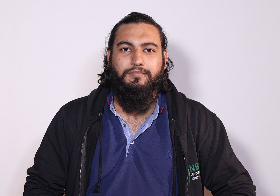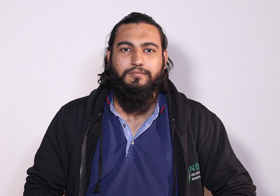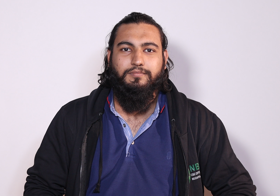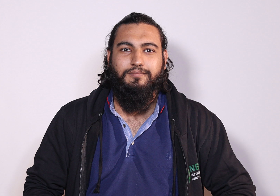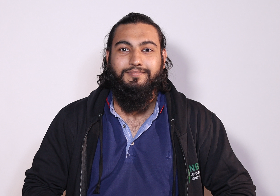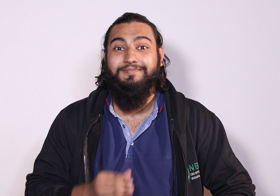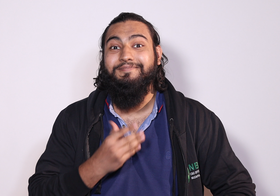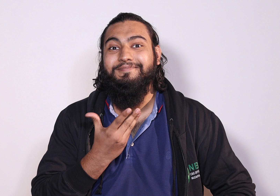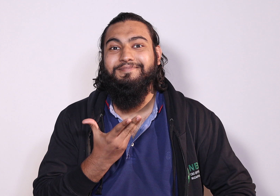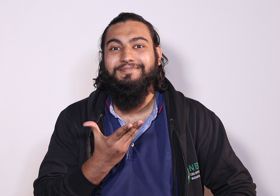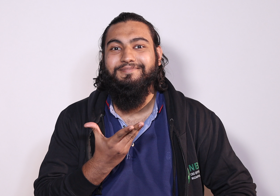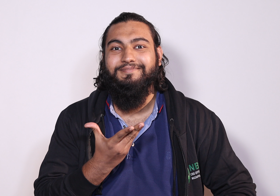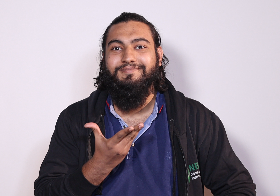glad